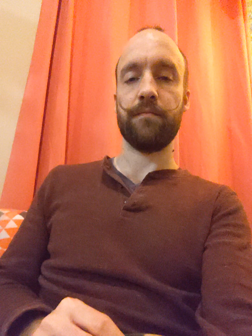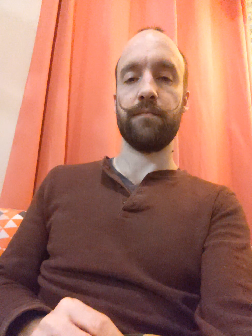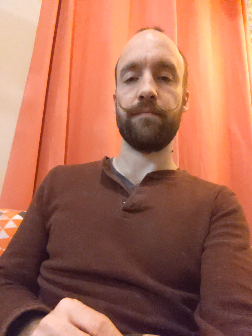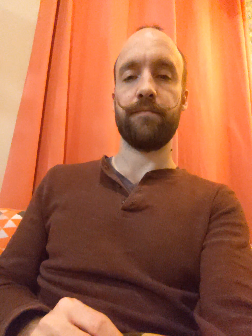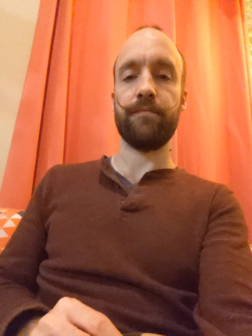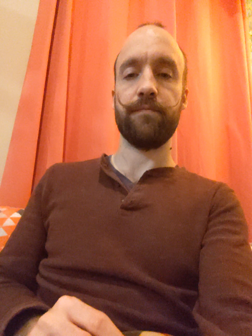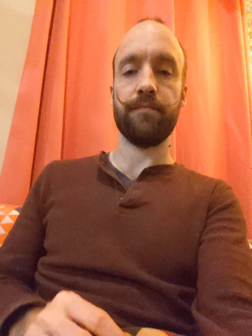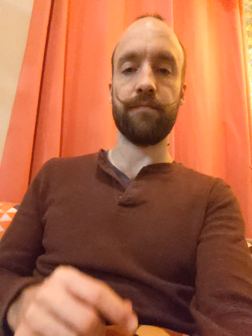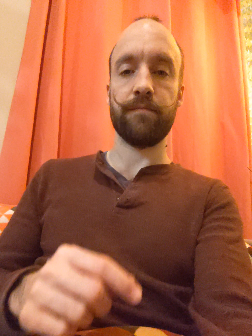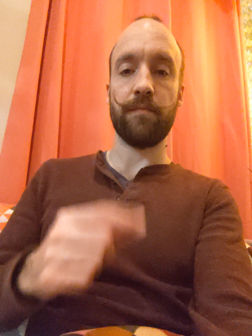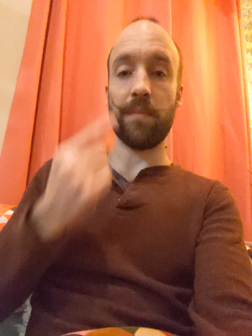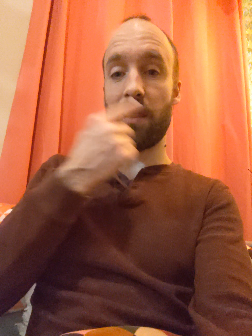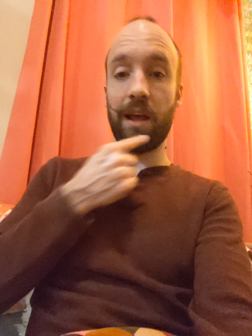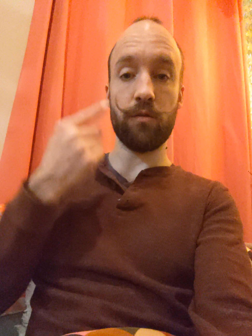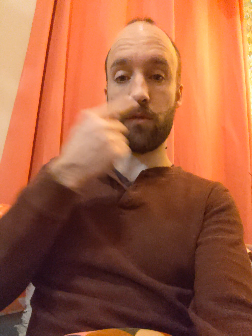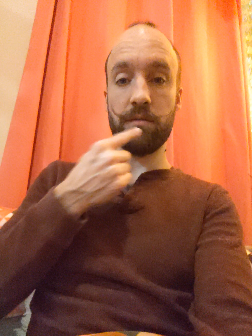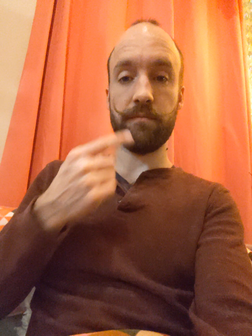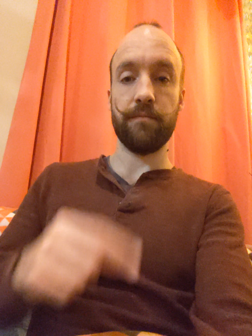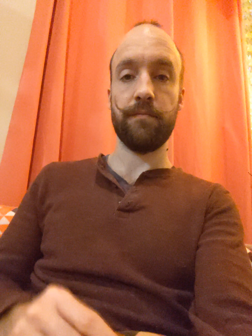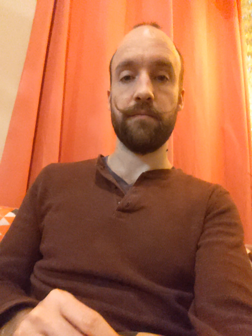mouth